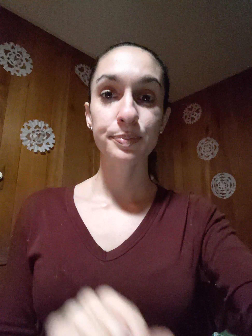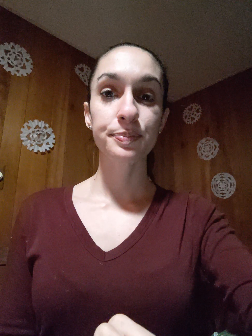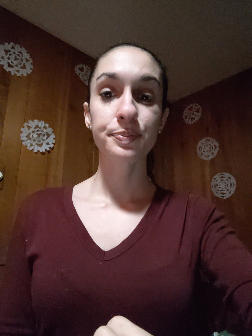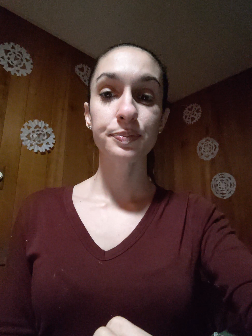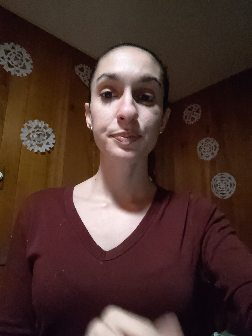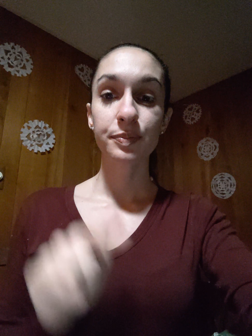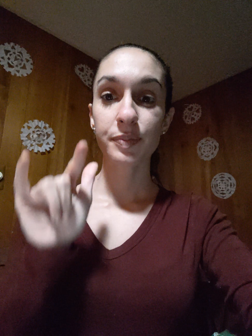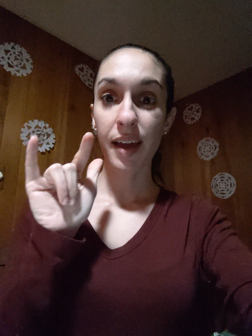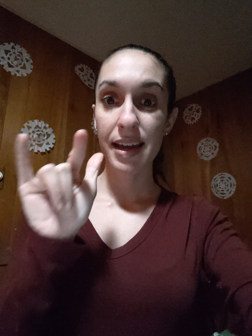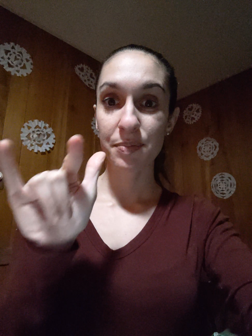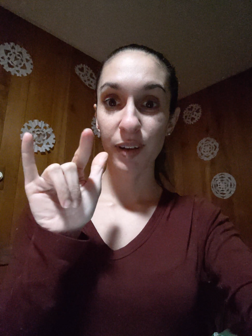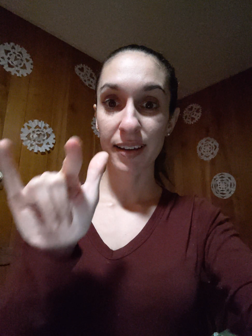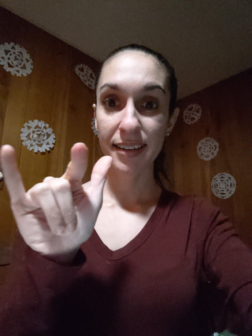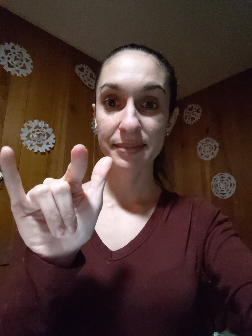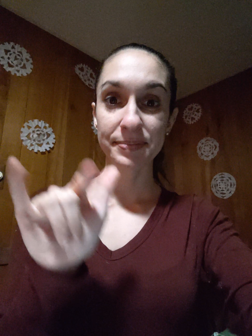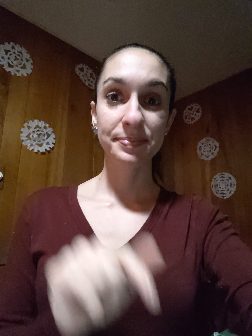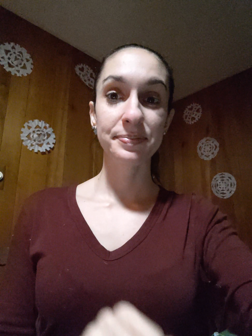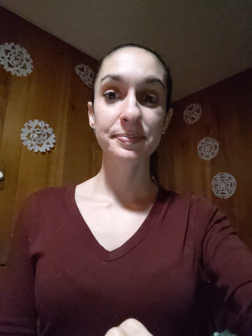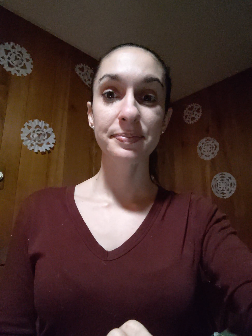airplane